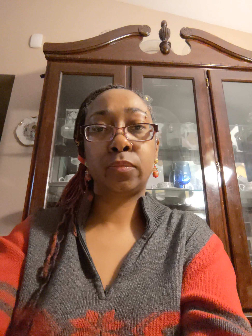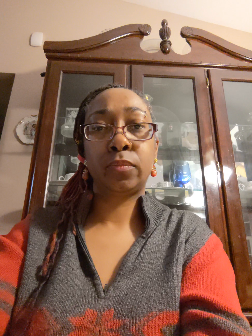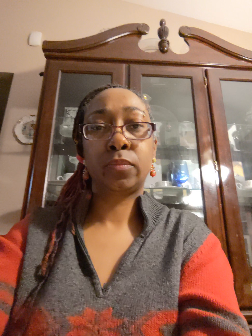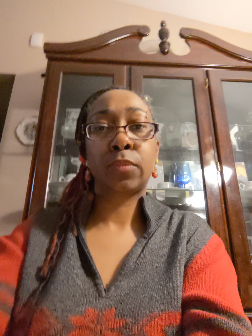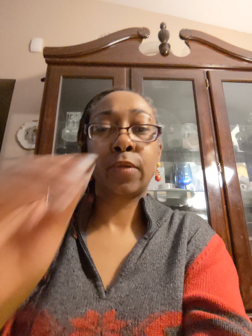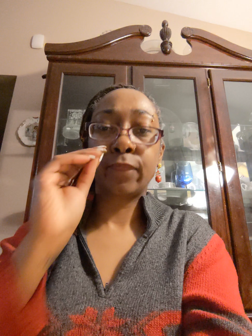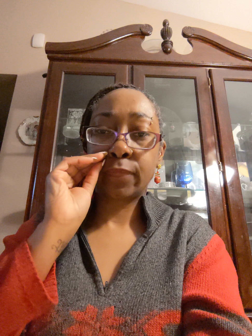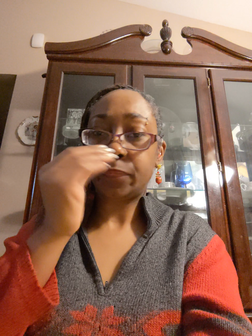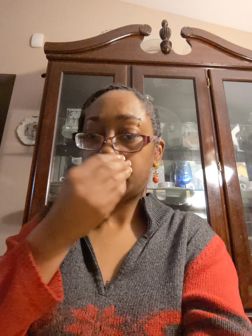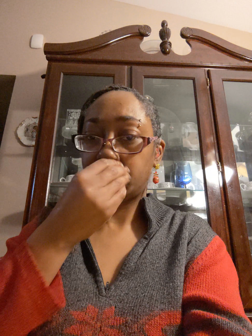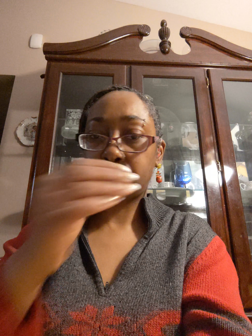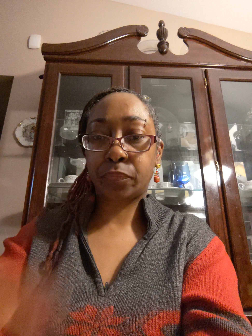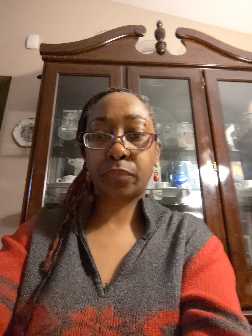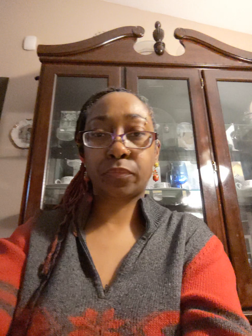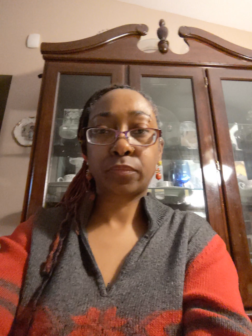flower